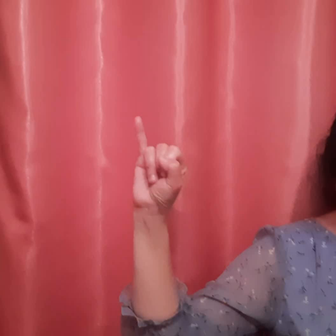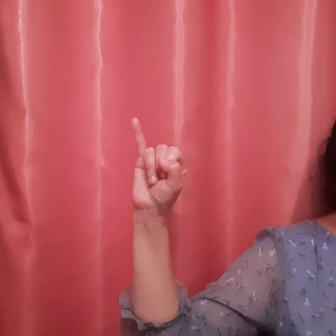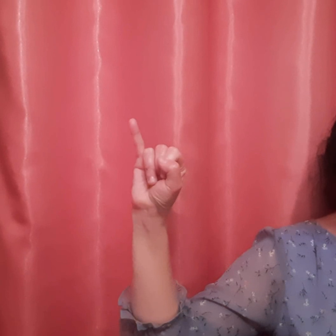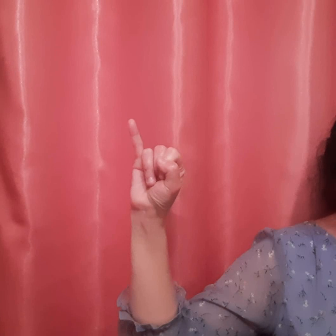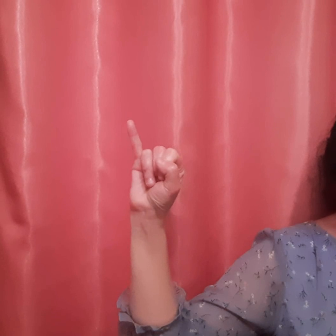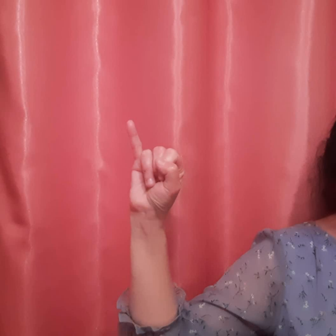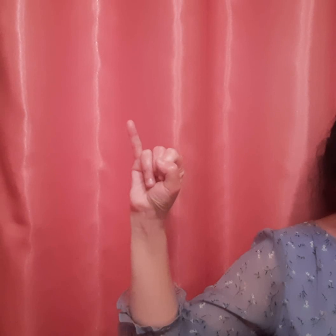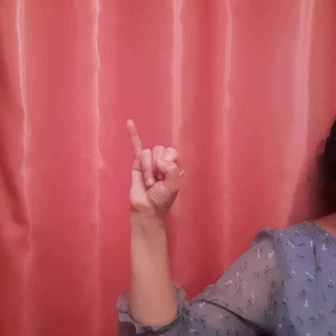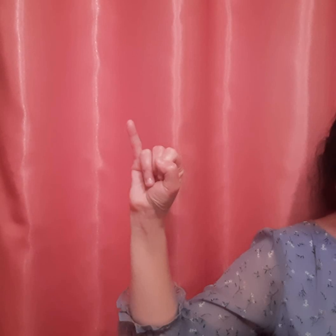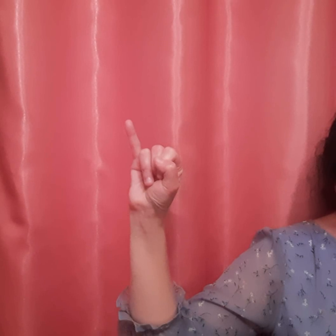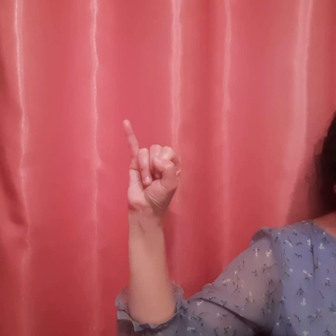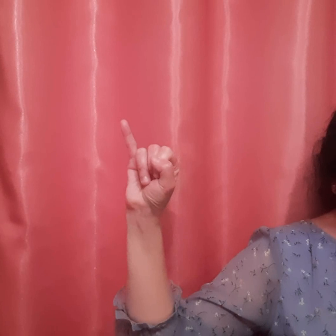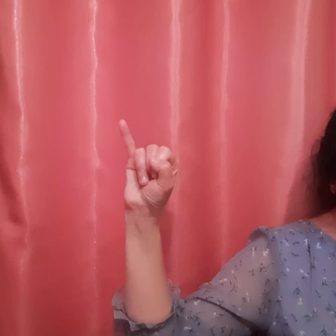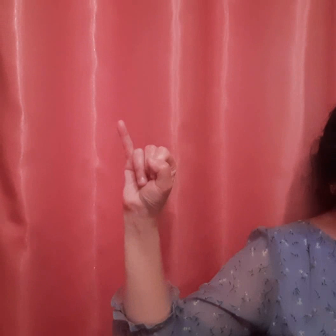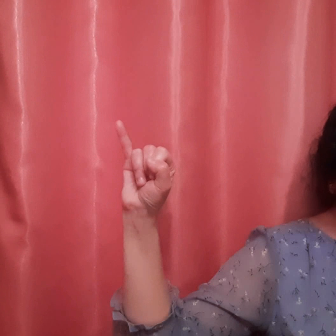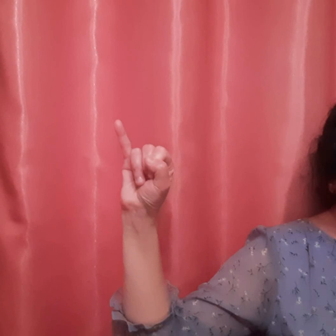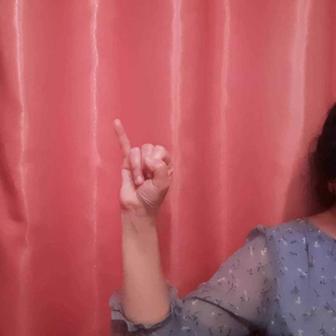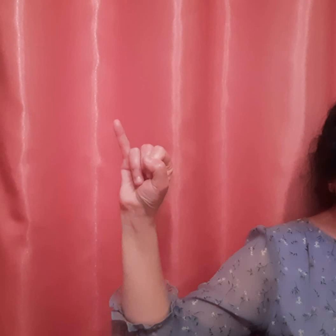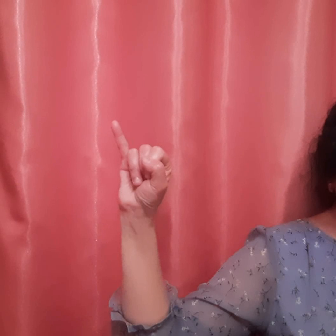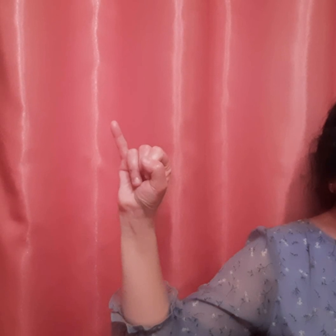І